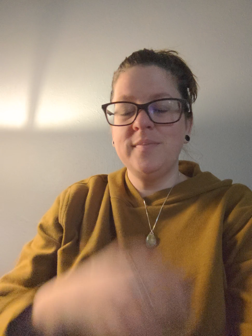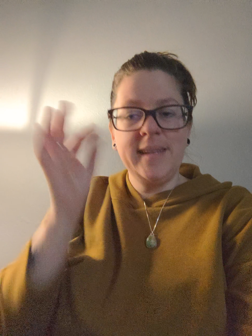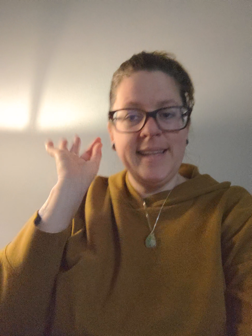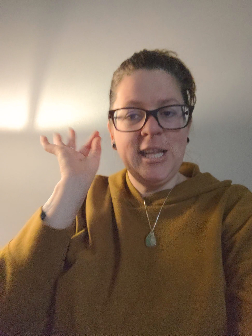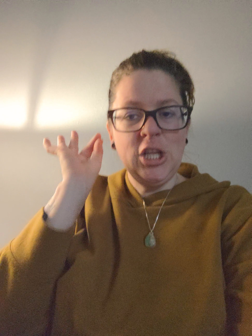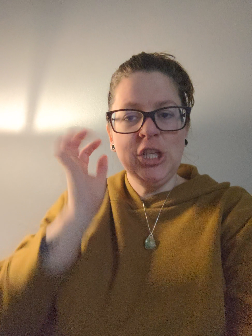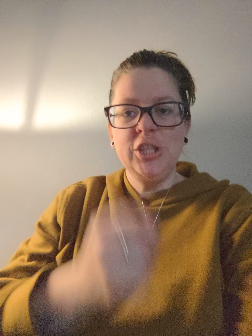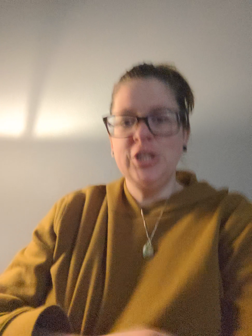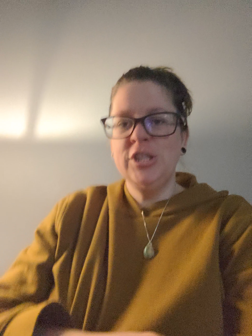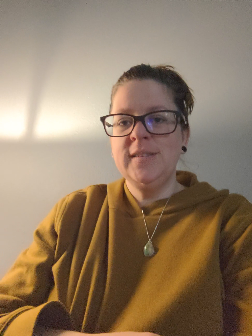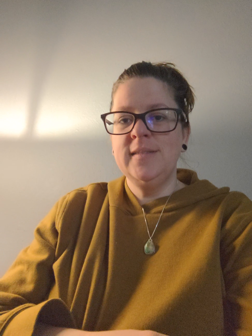hair